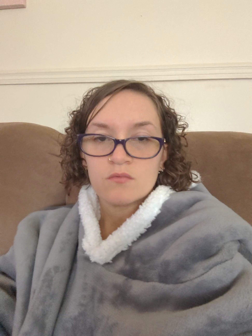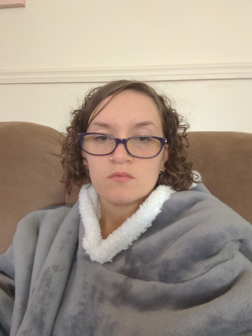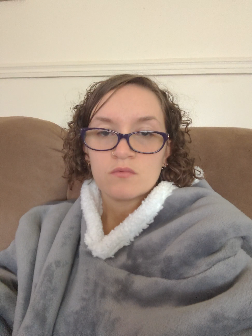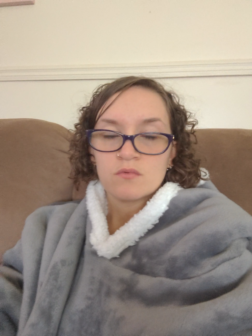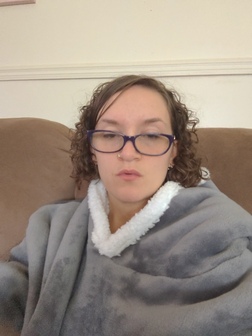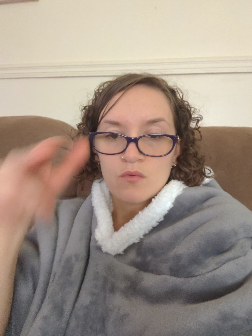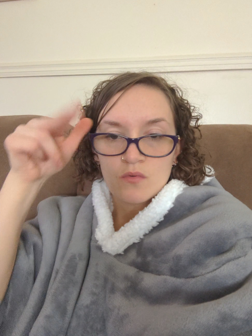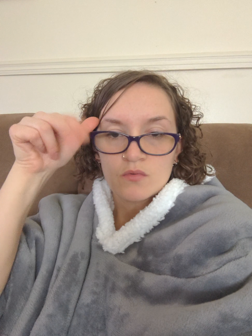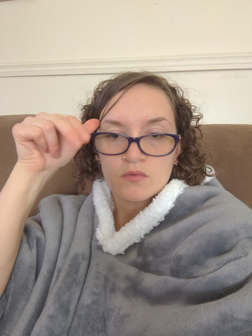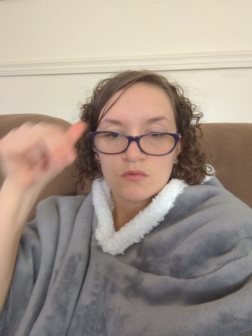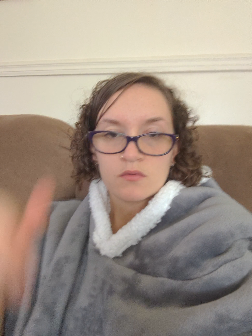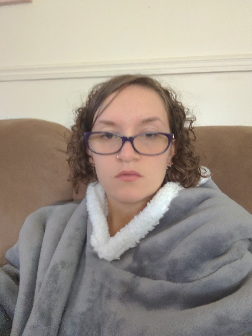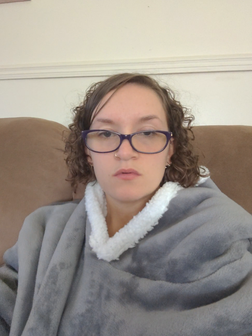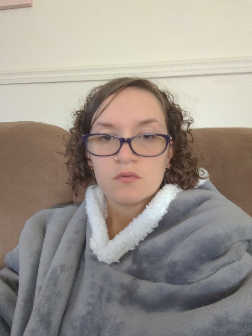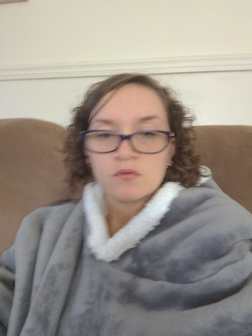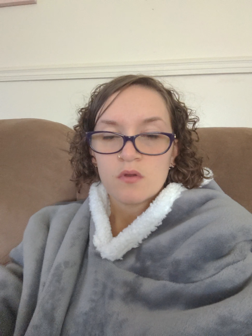horse